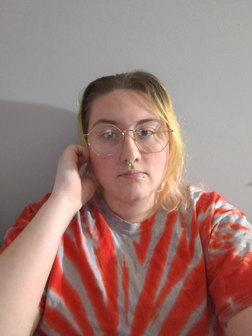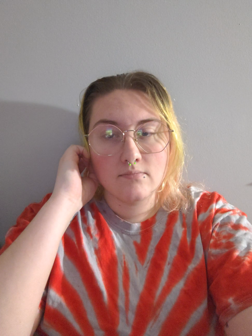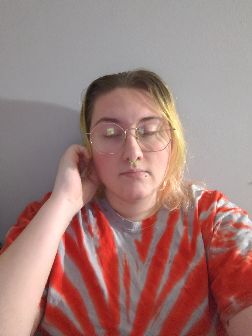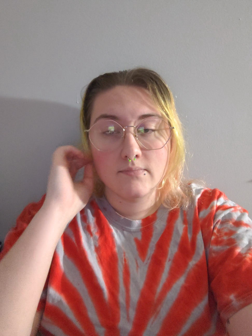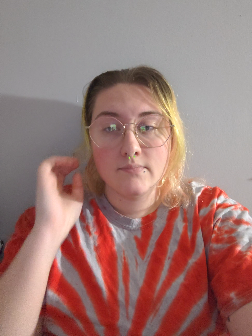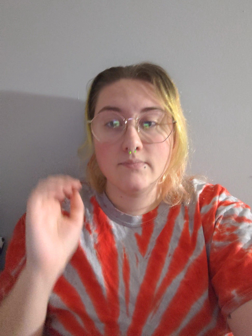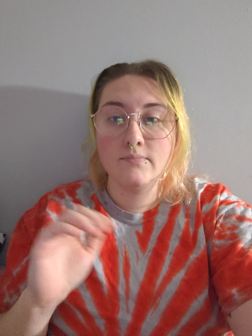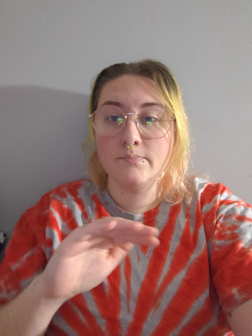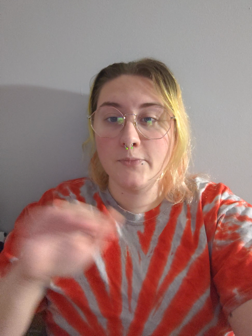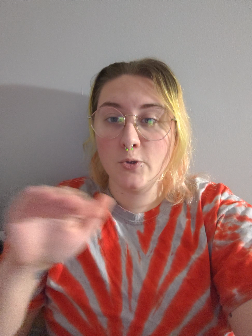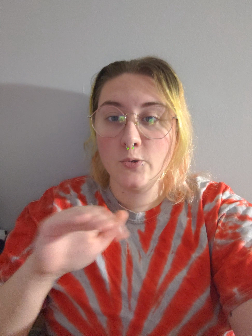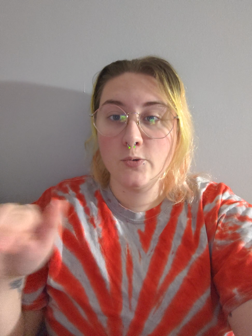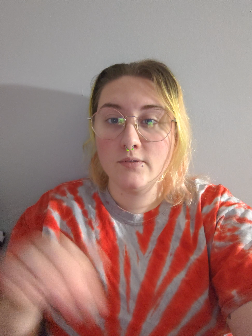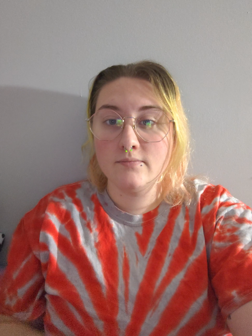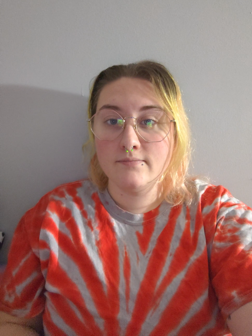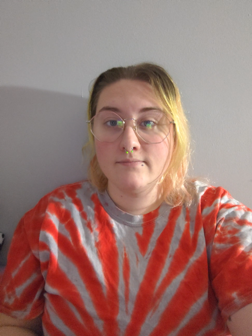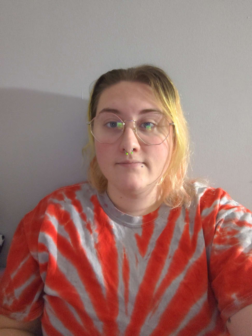pool